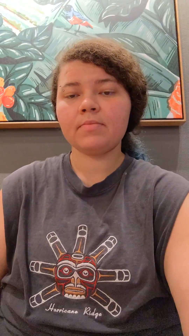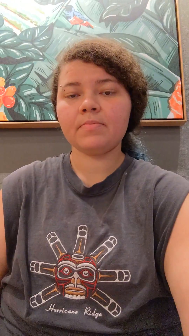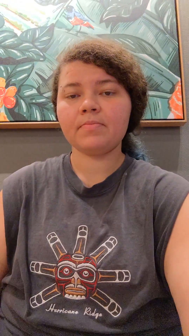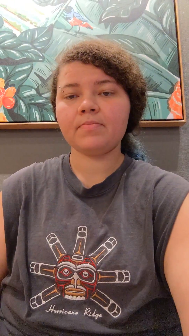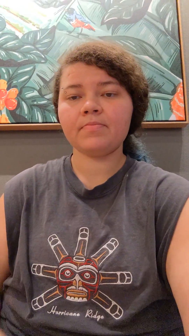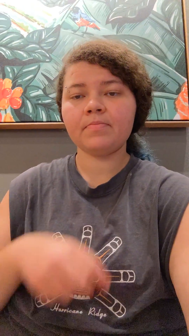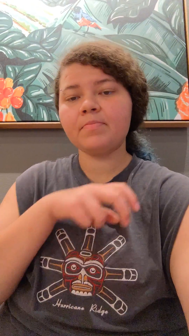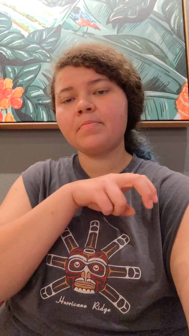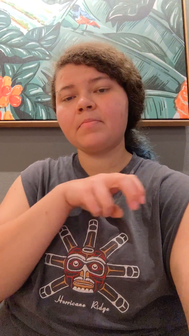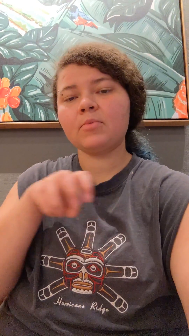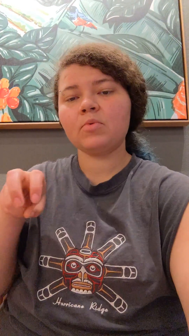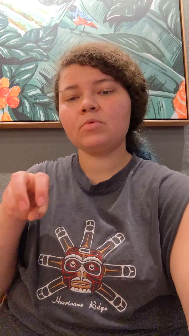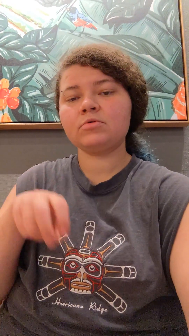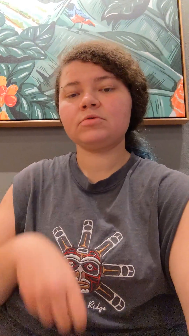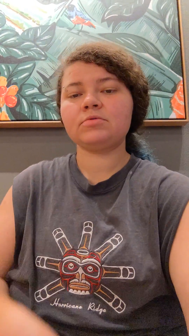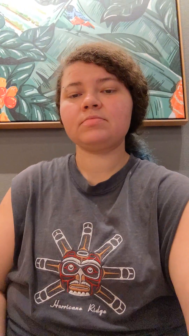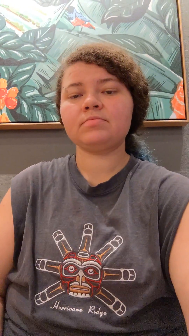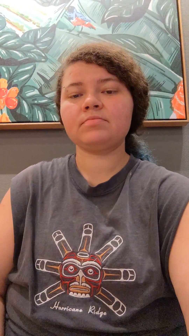porch